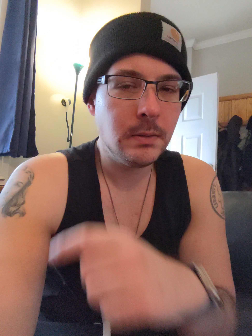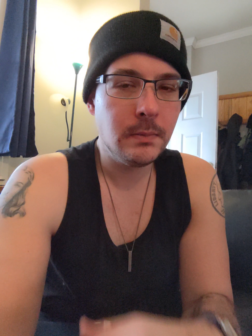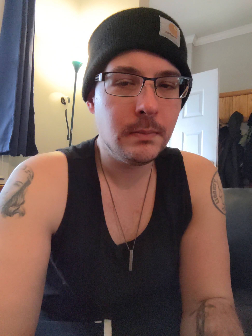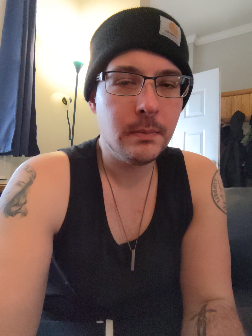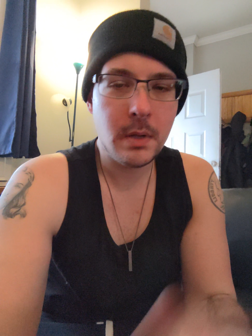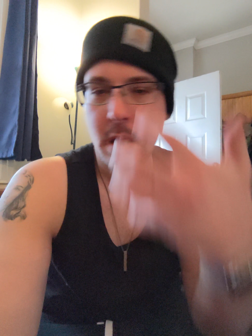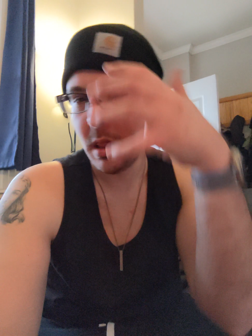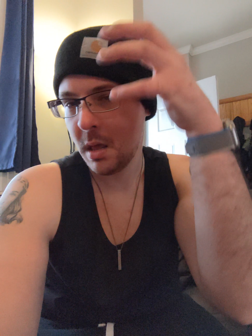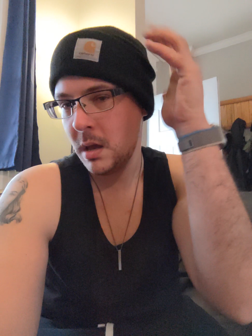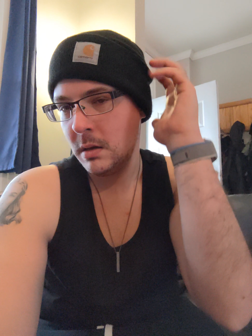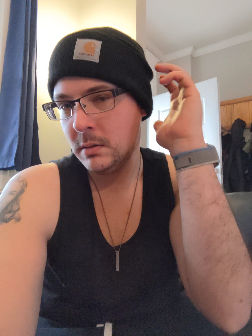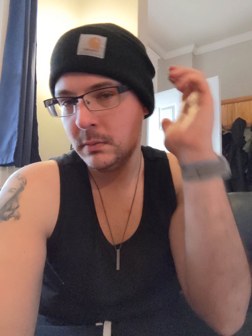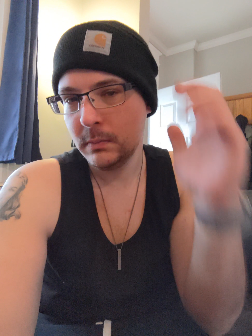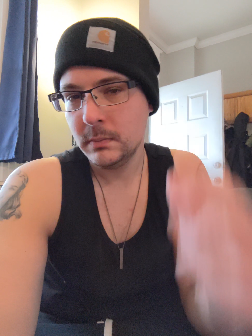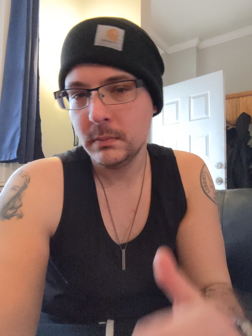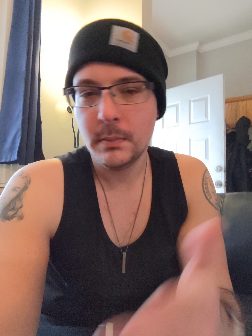lion